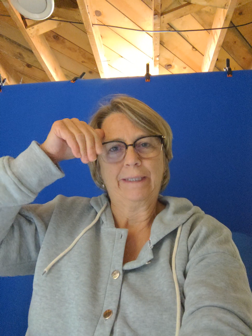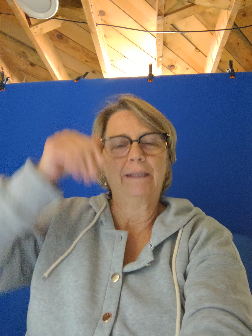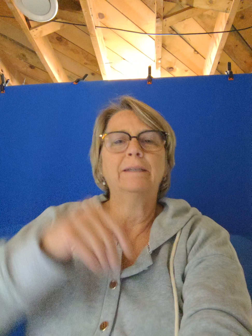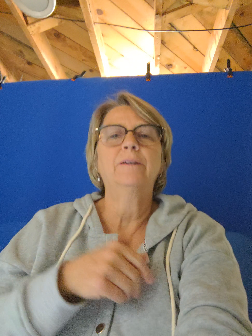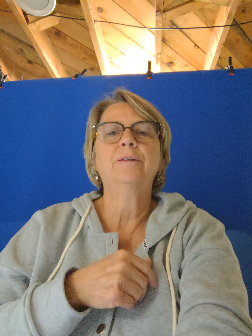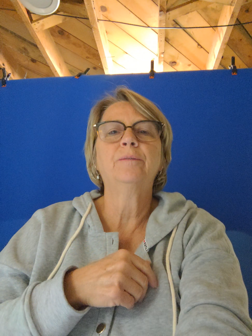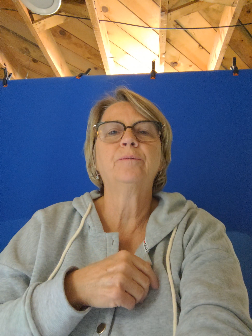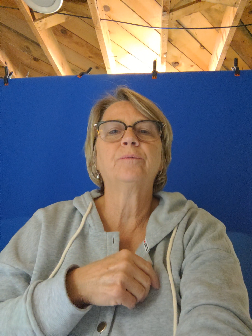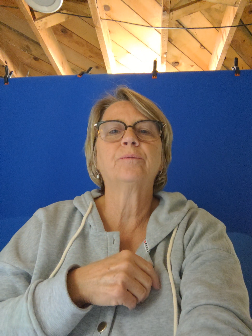donkey